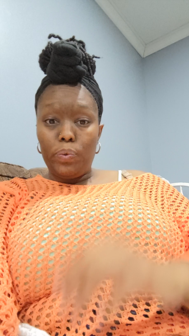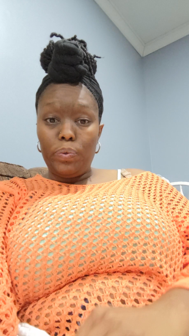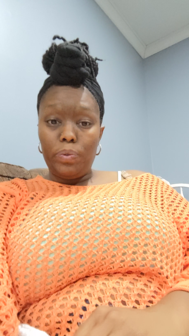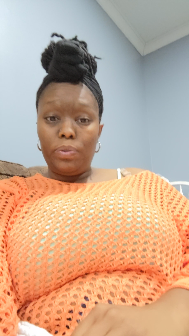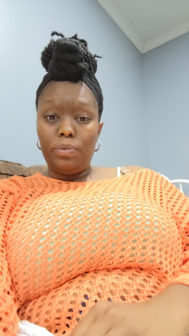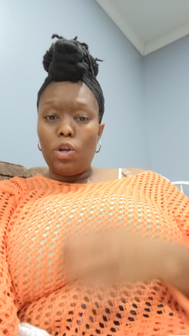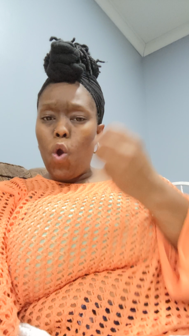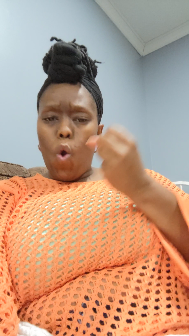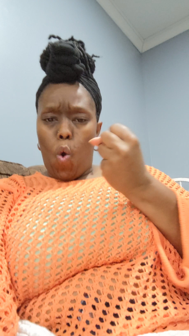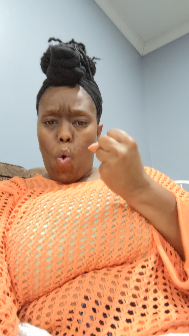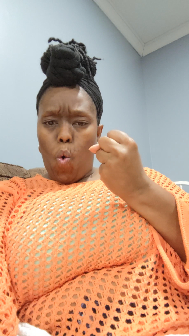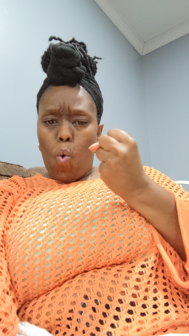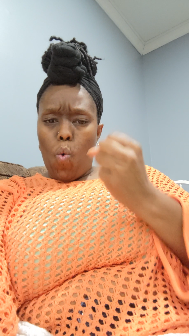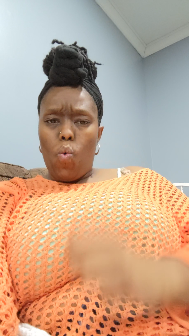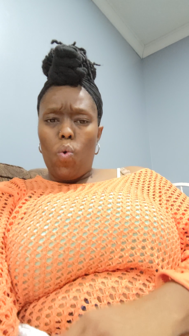hold